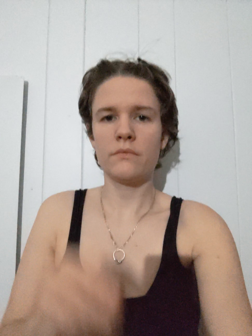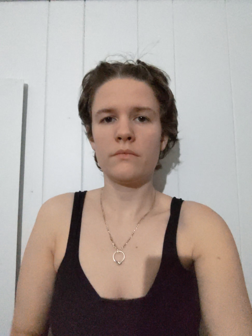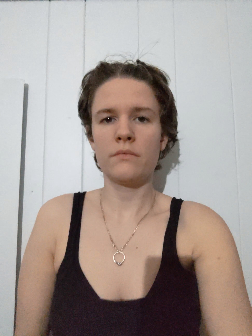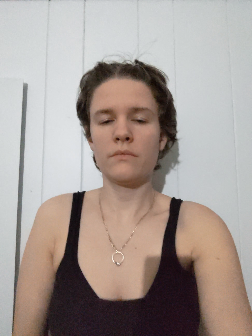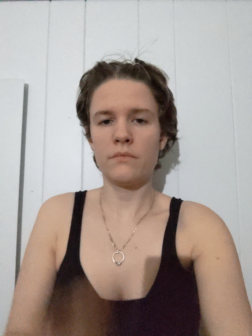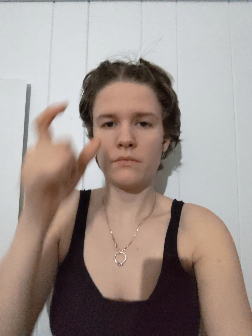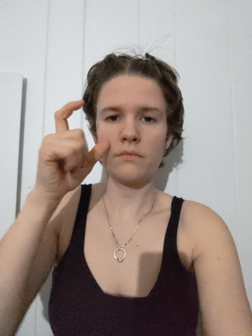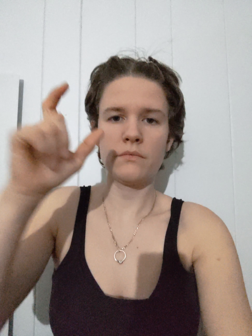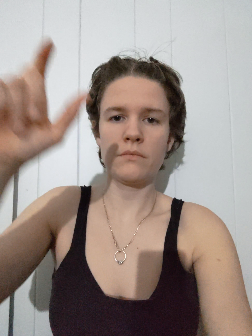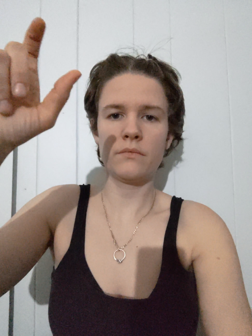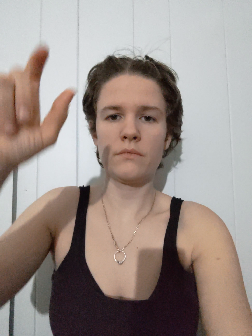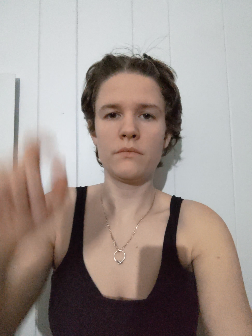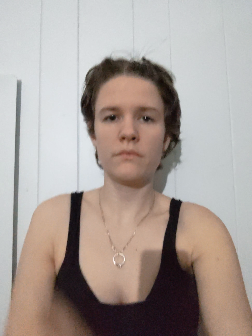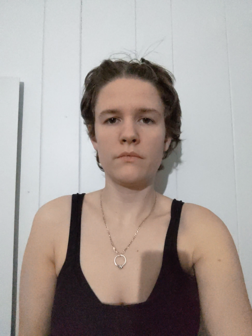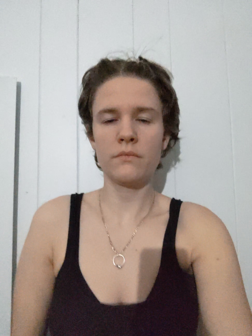moon